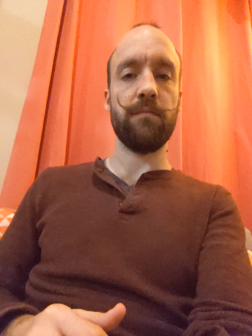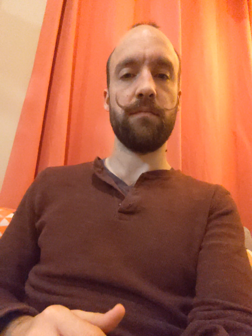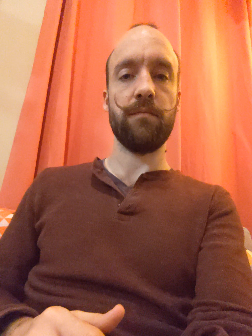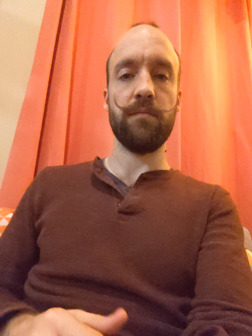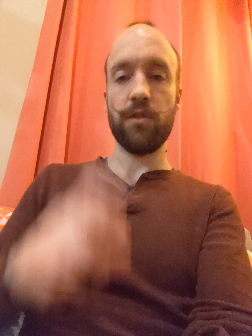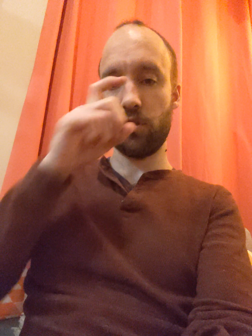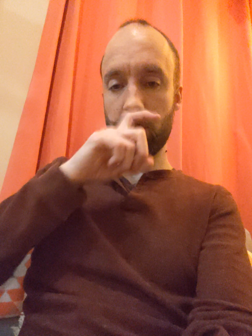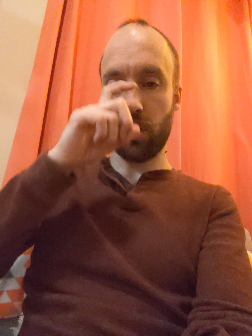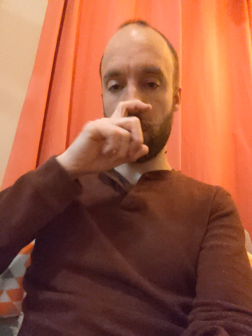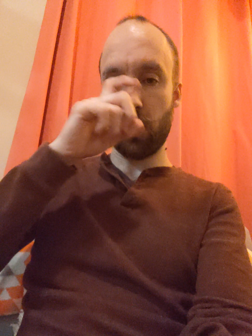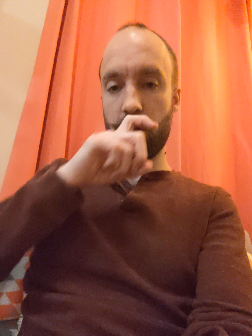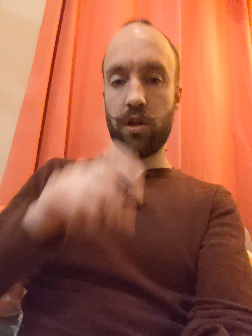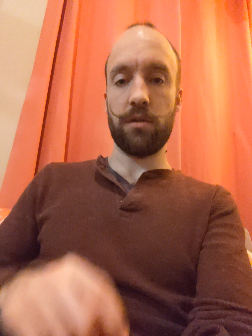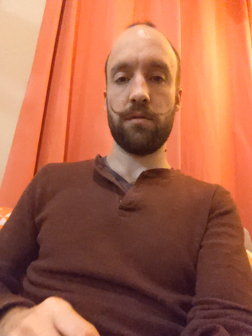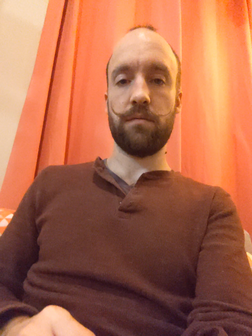doll